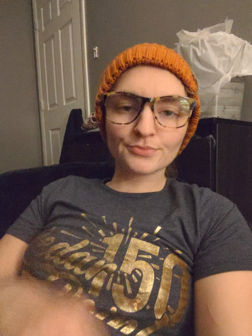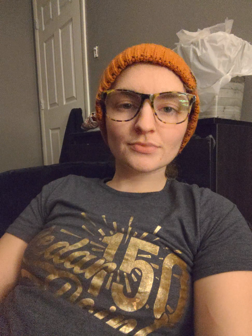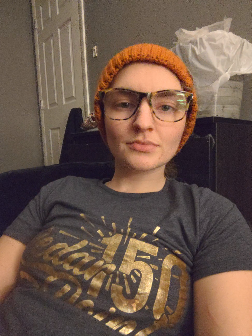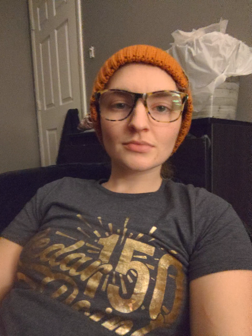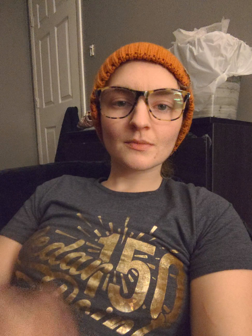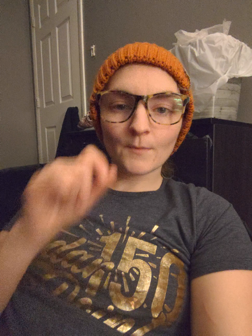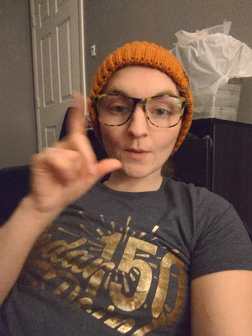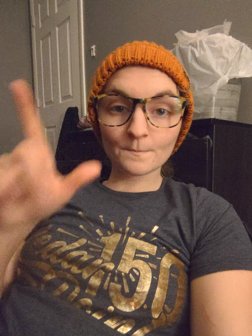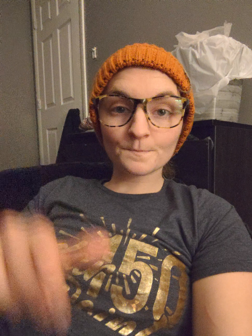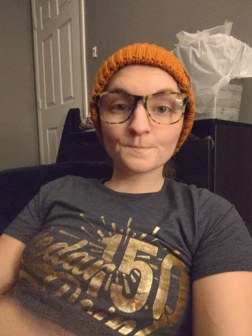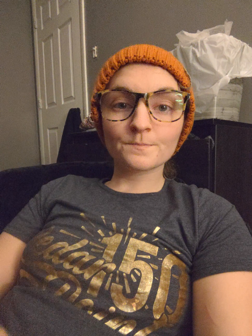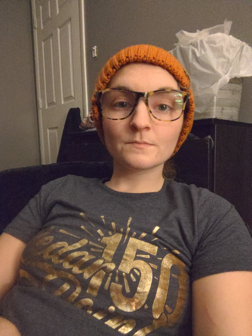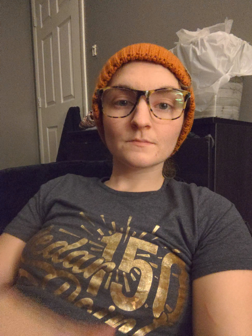wake